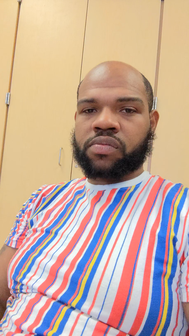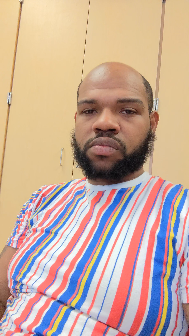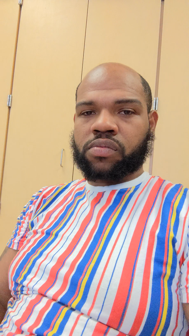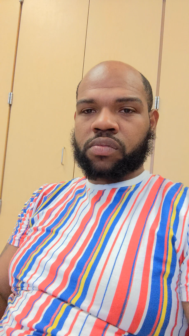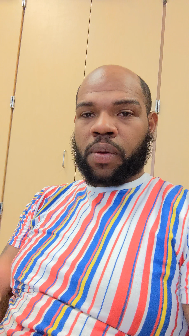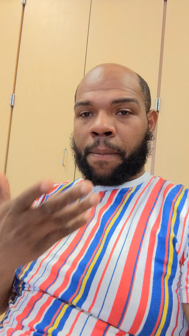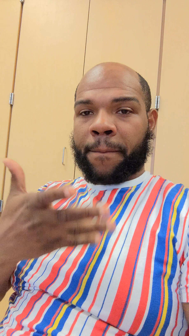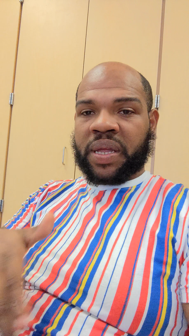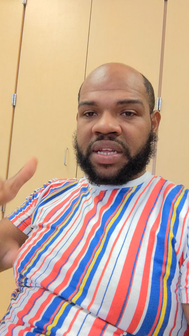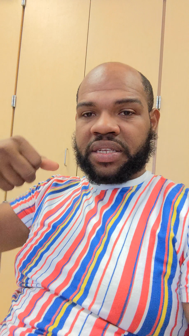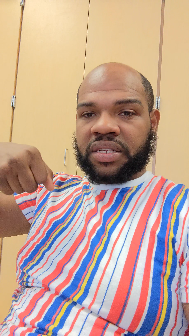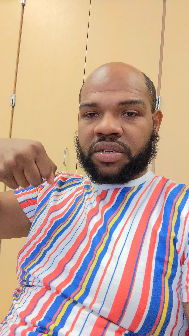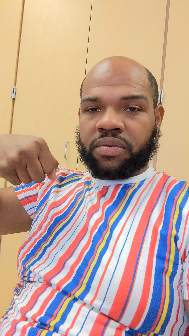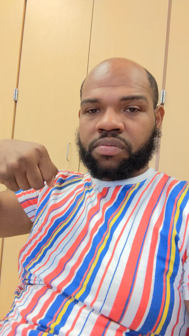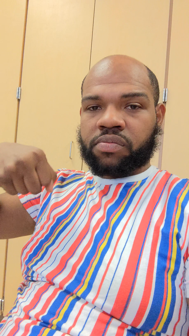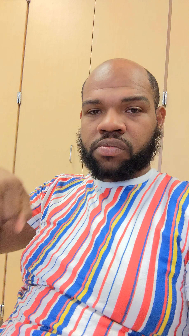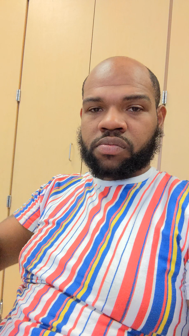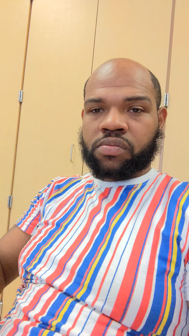basket